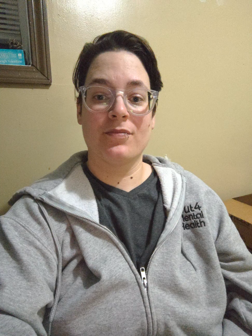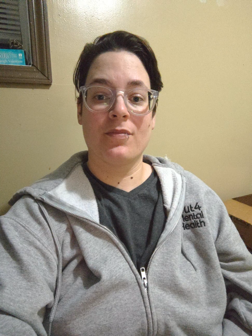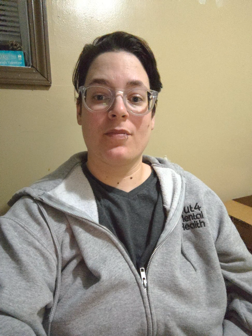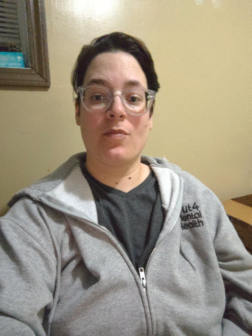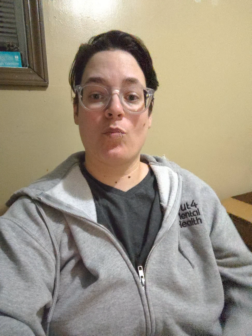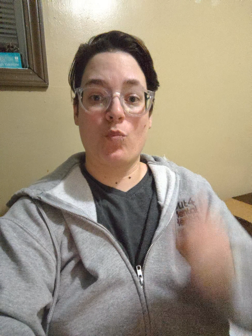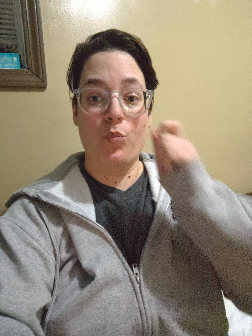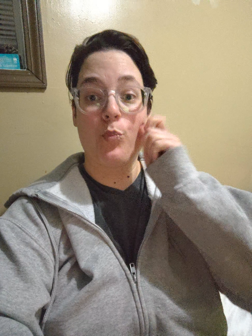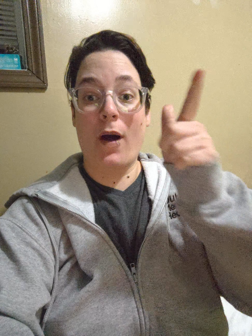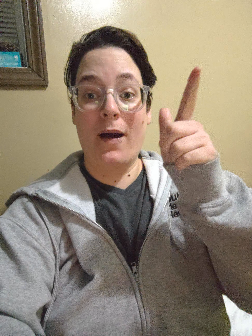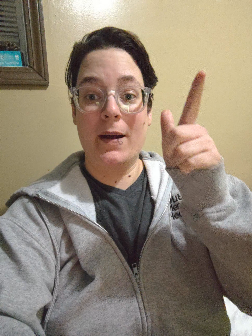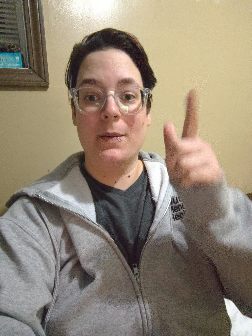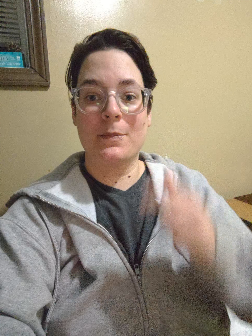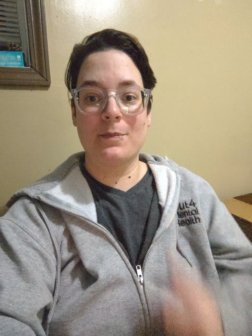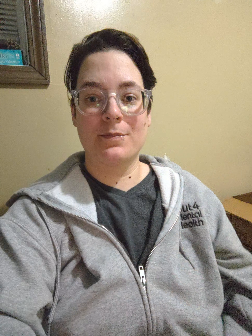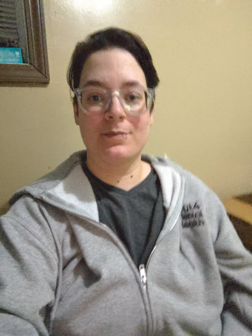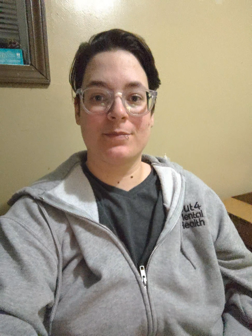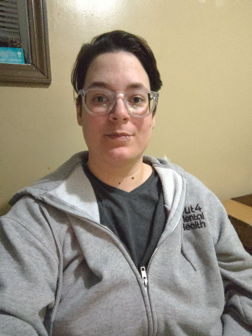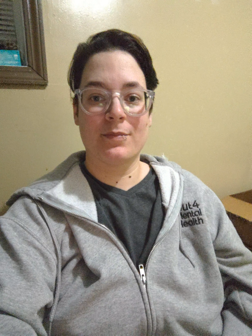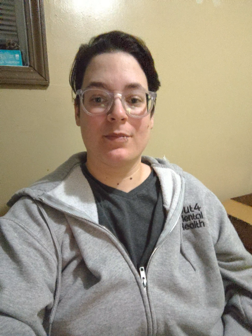wake